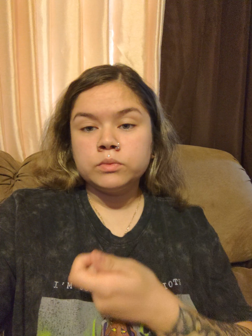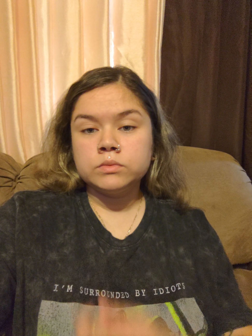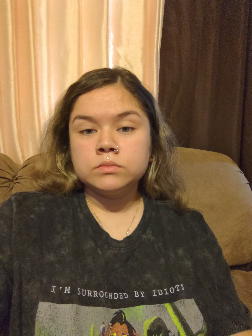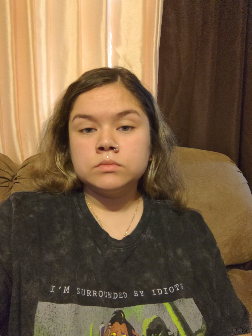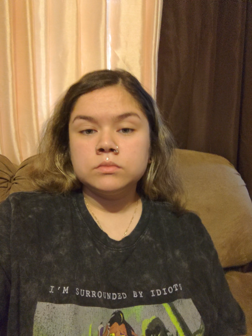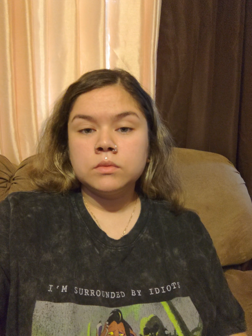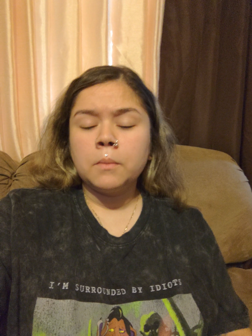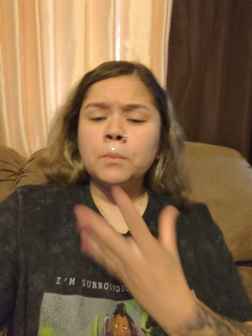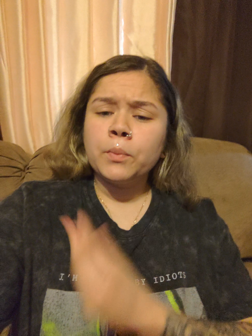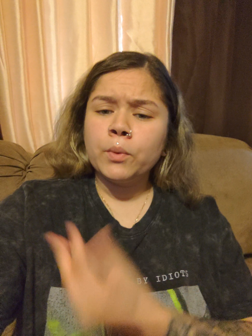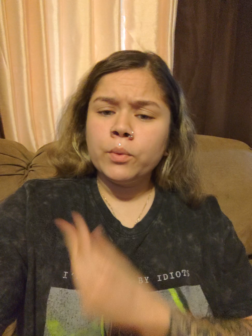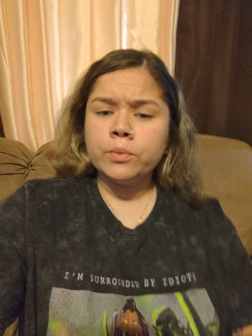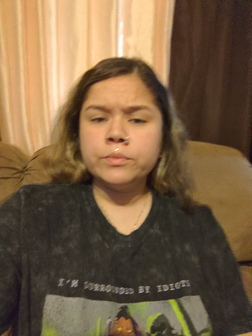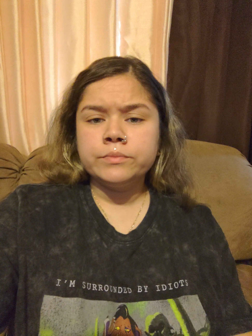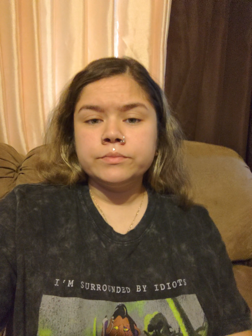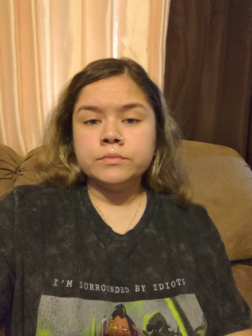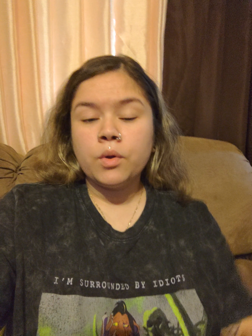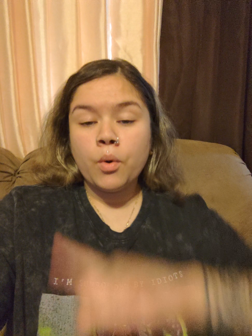poor